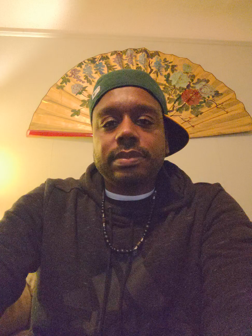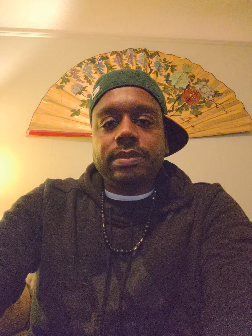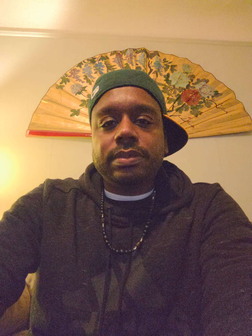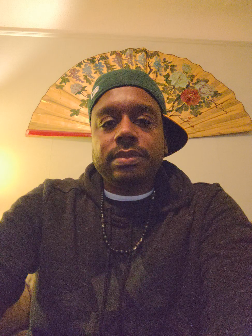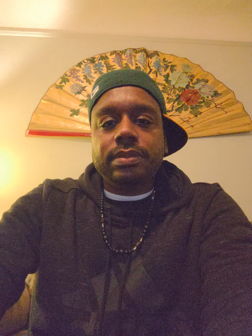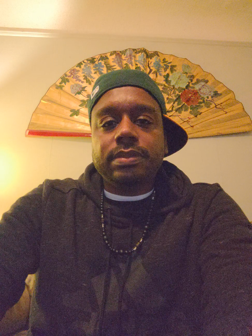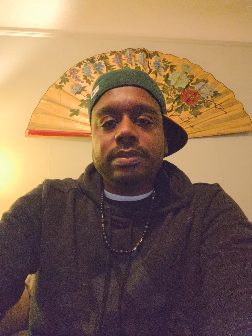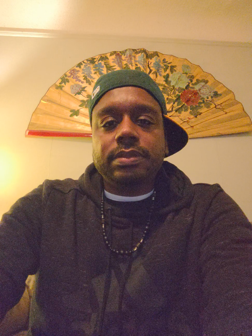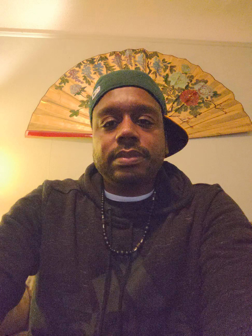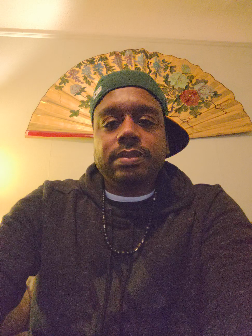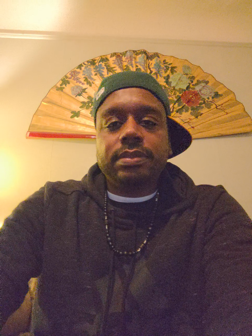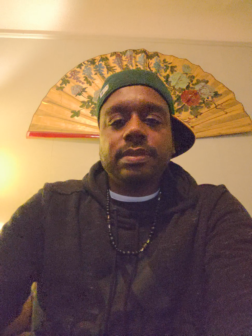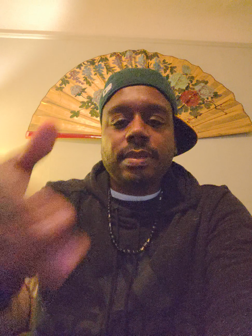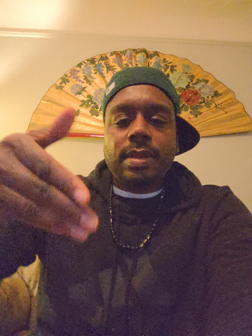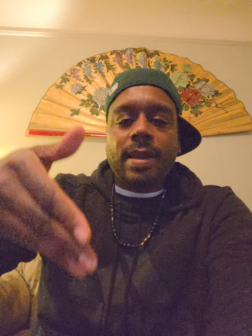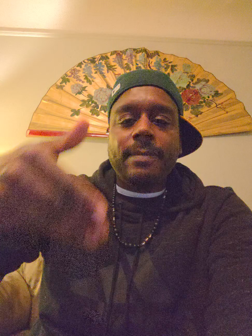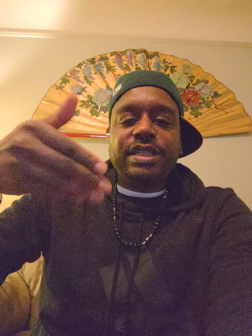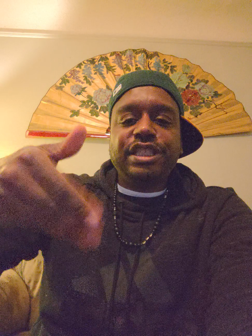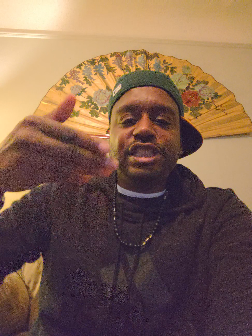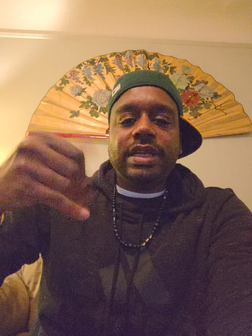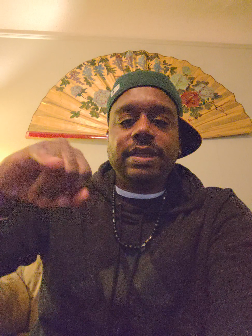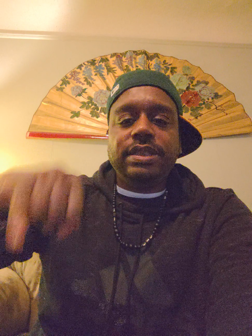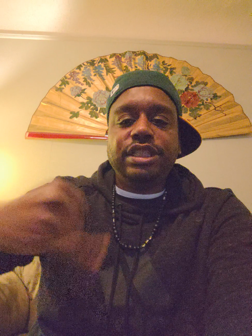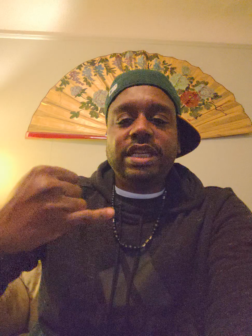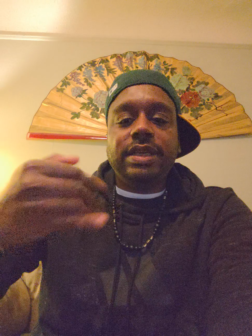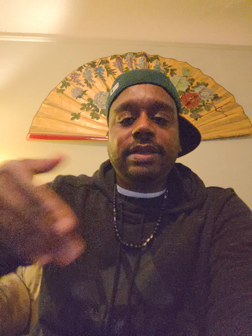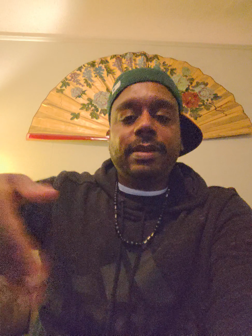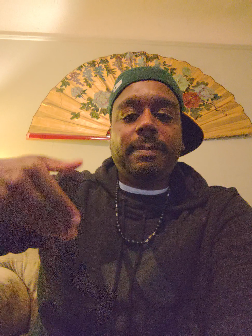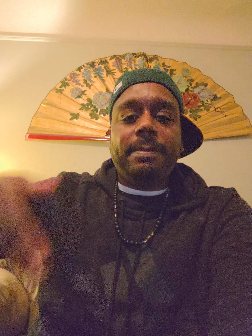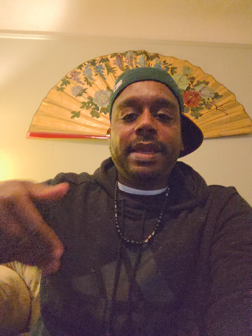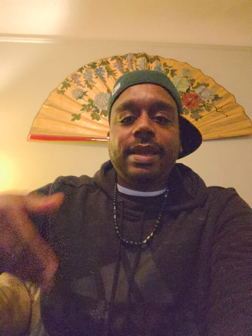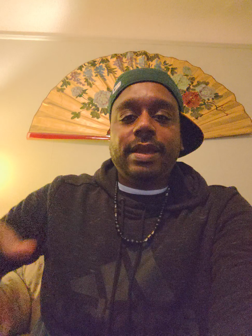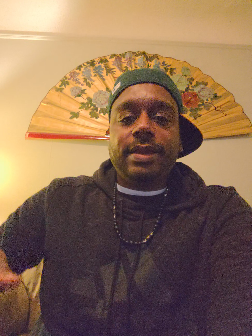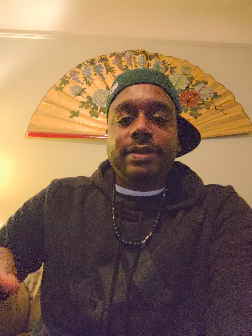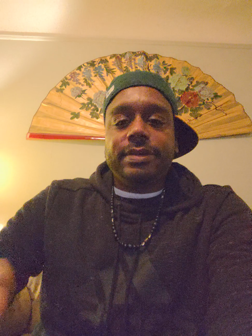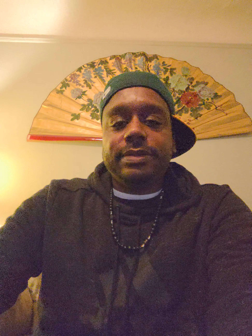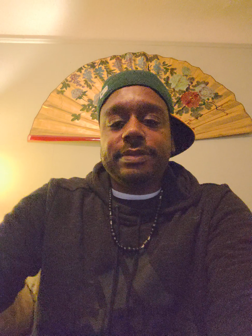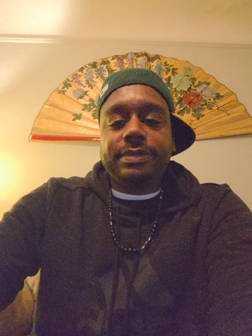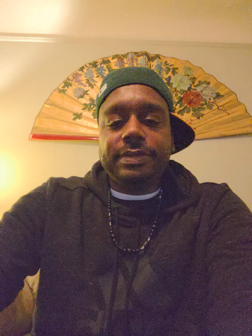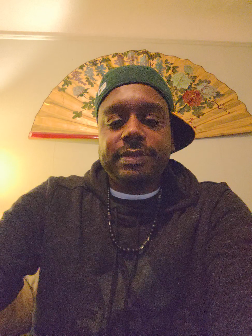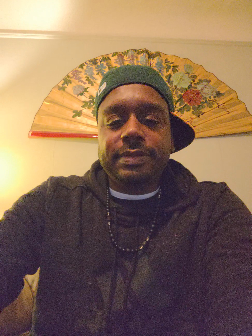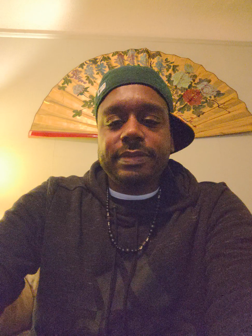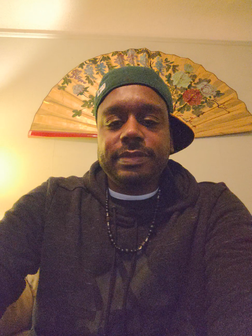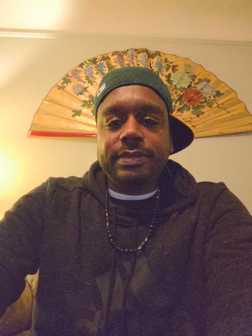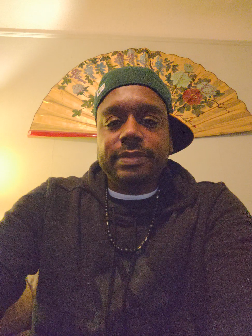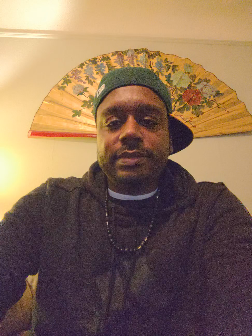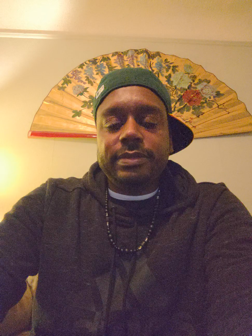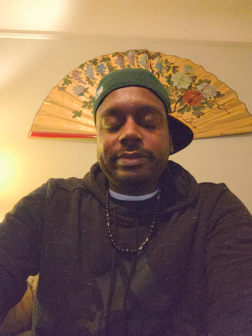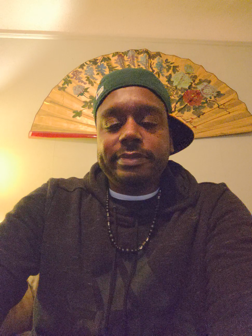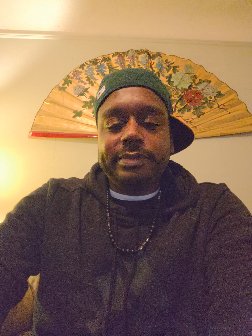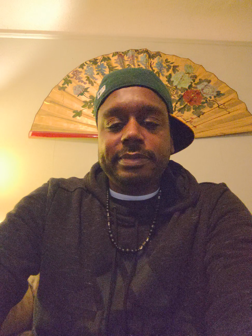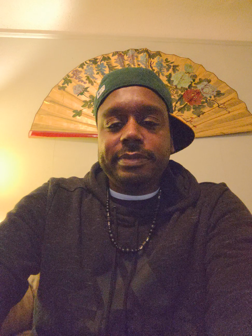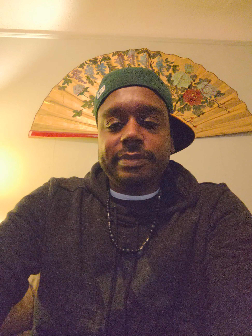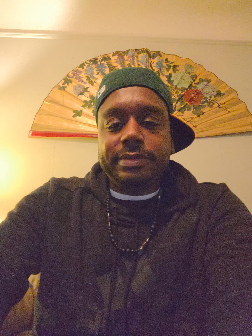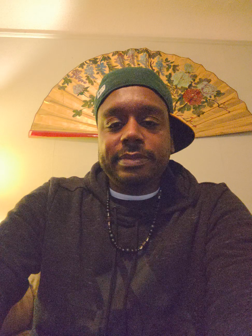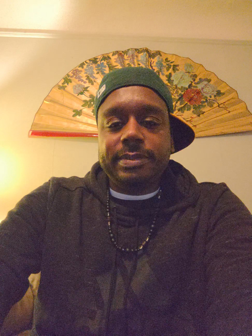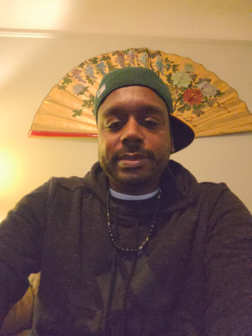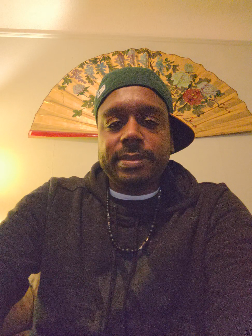jeans